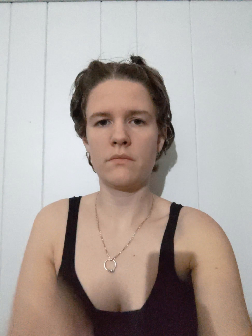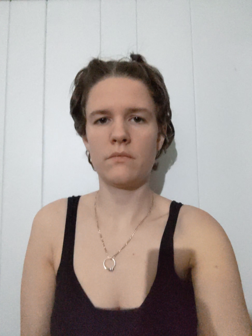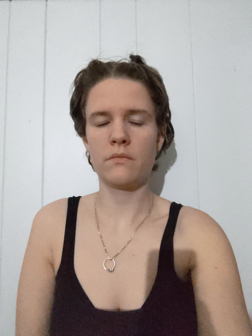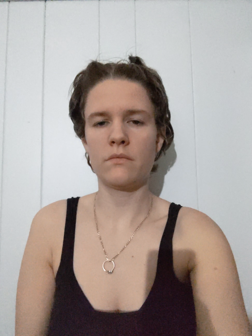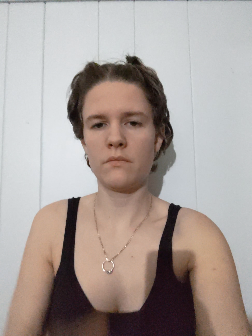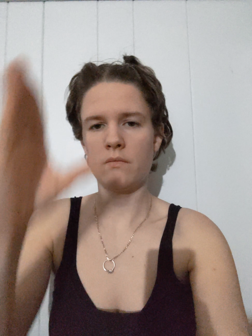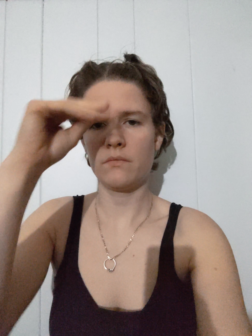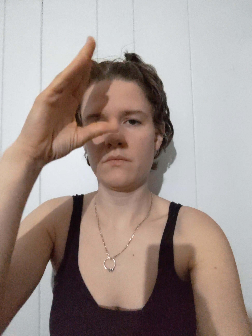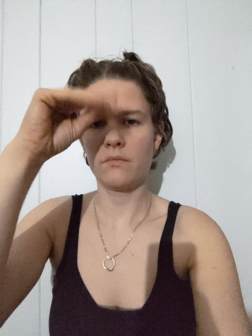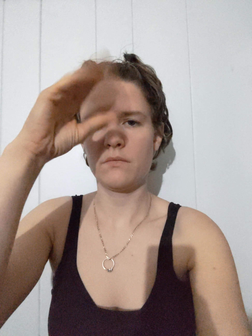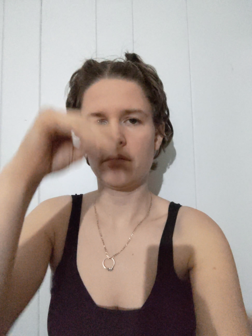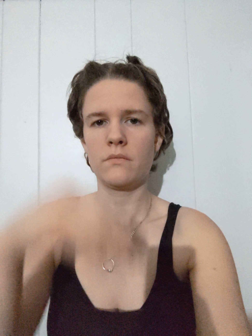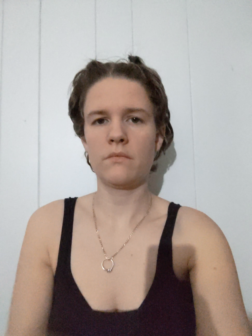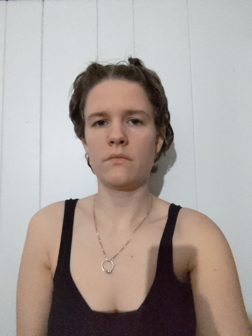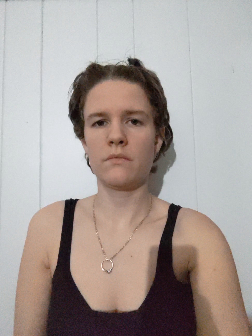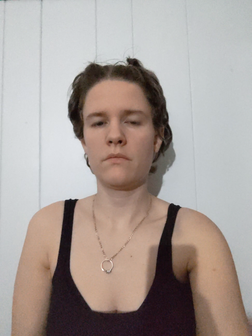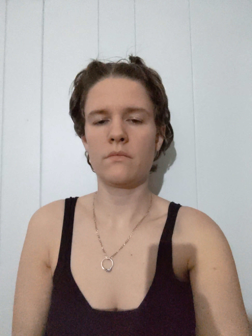boy